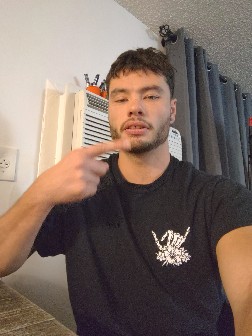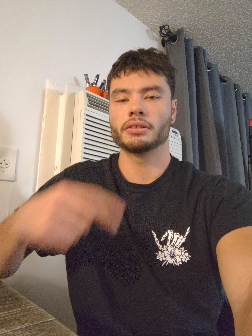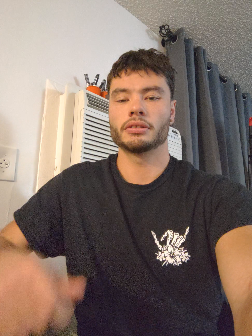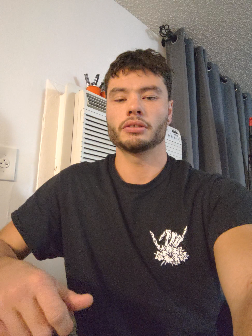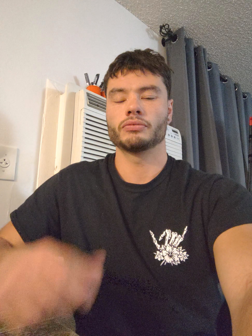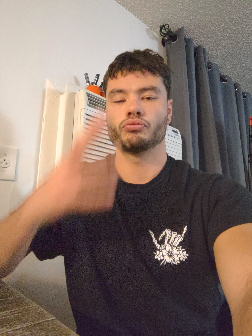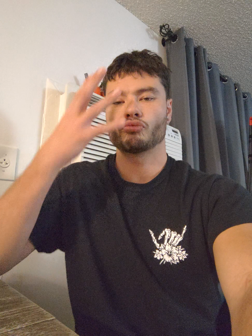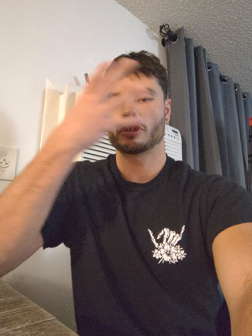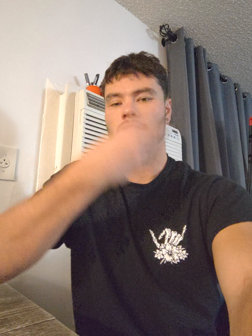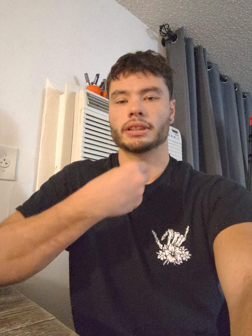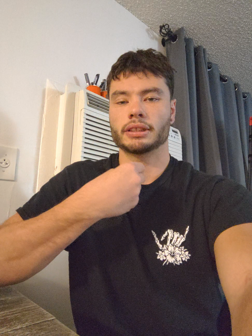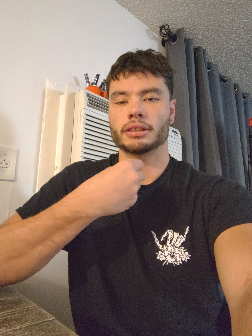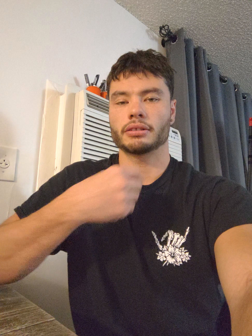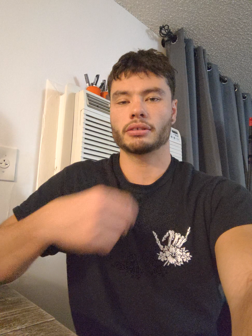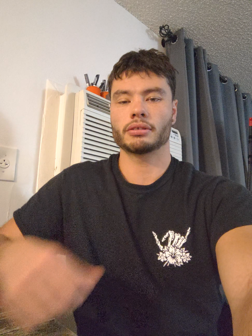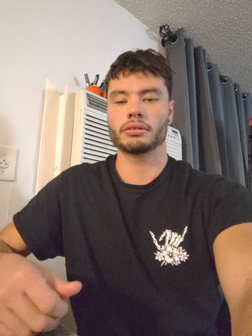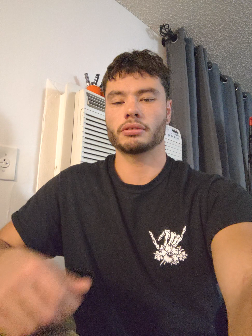pretty